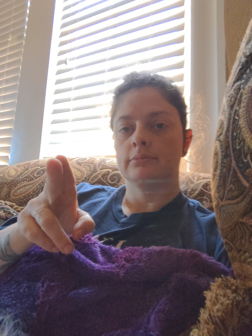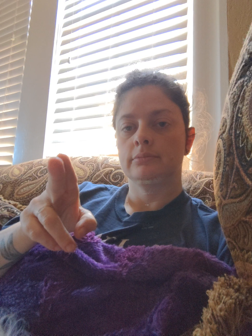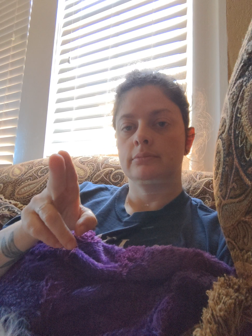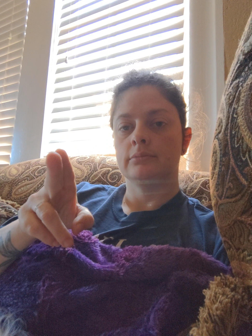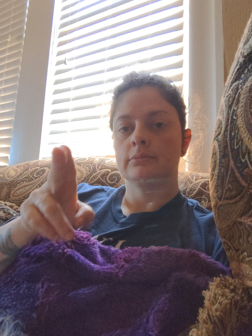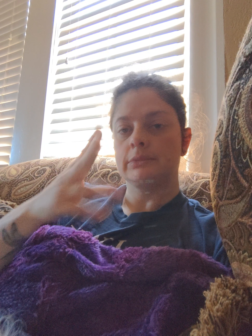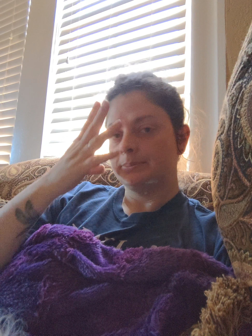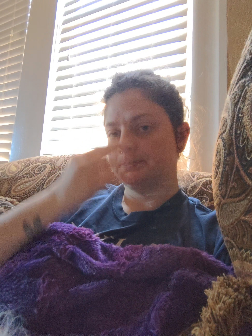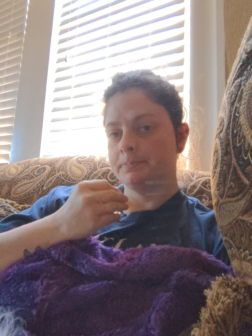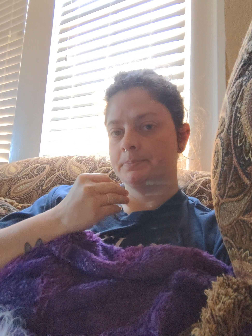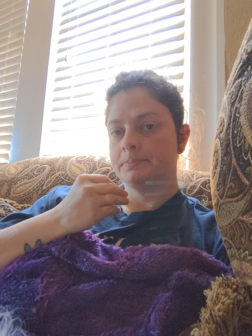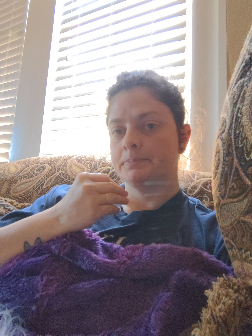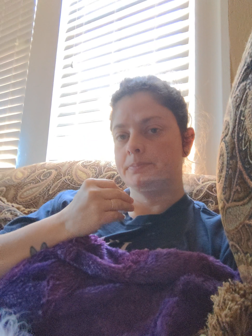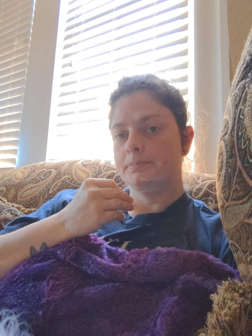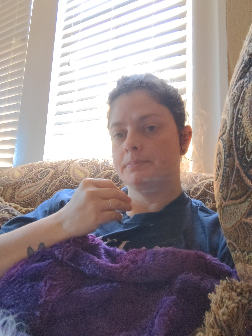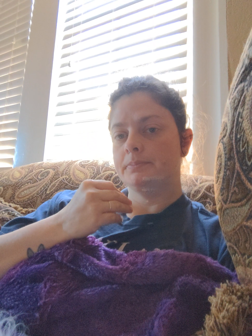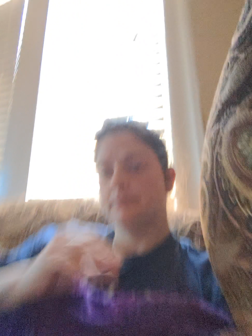sleep